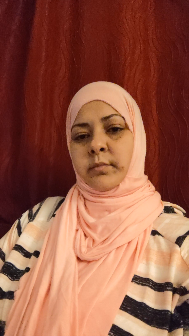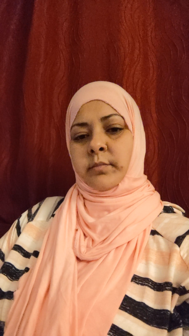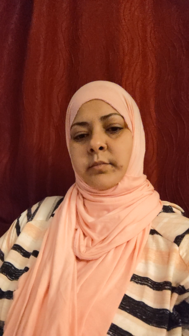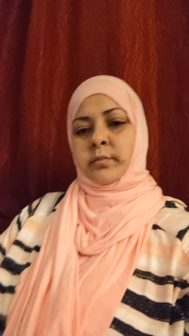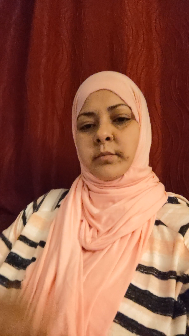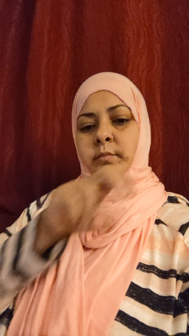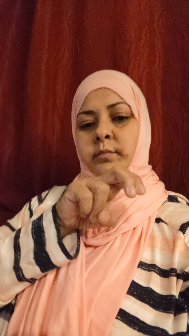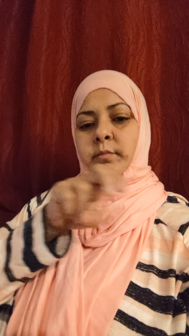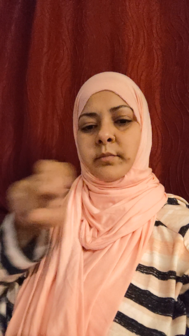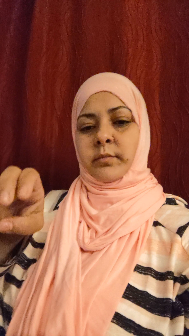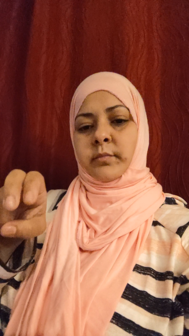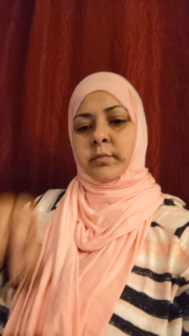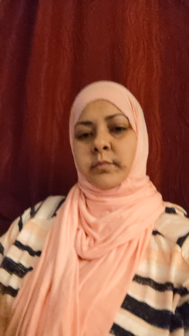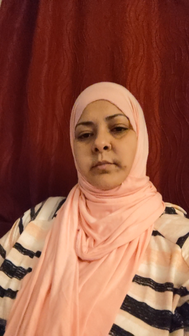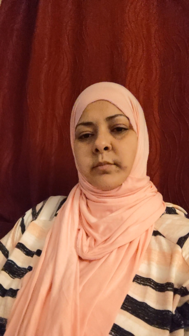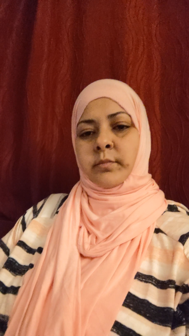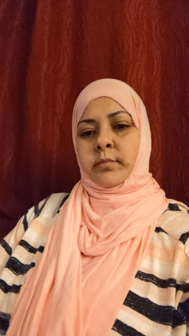porch